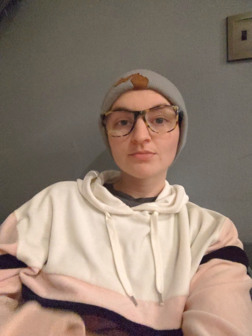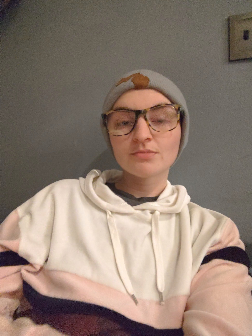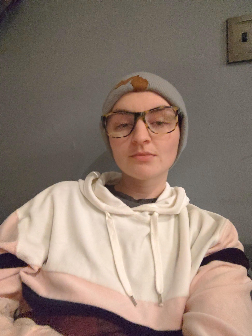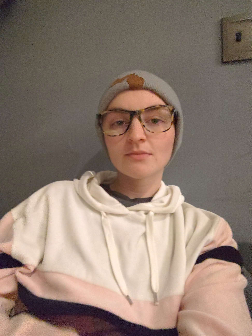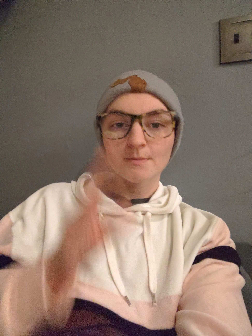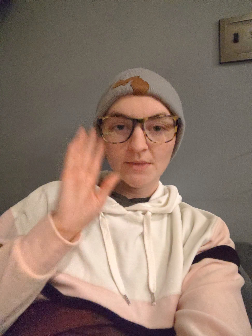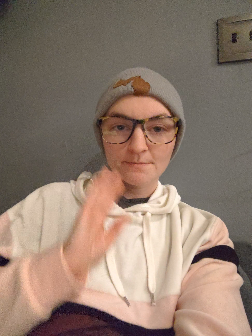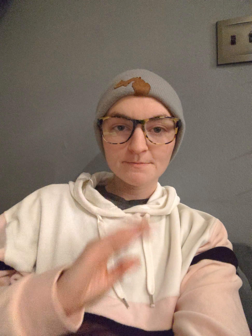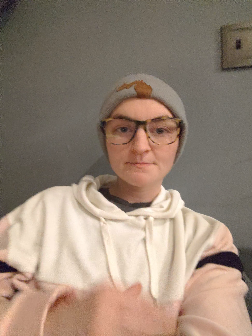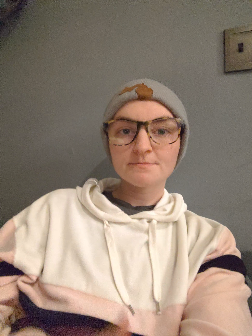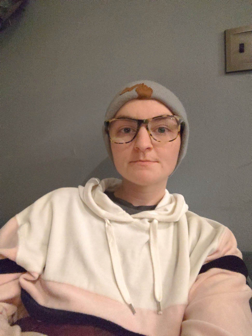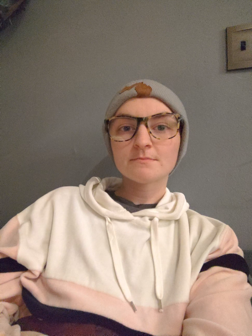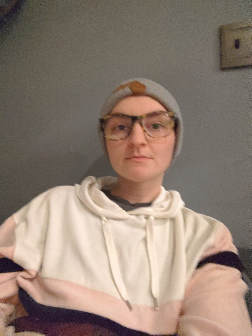brown